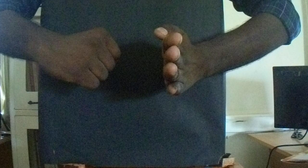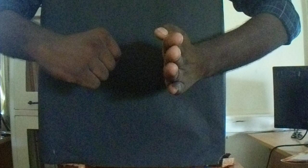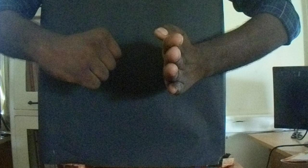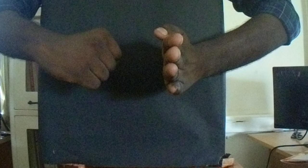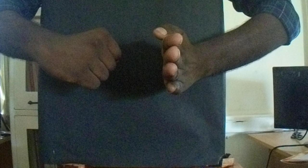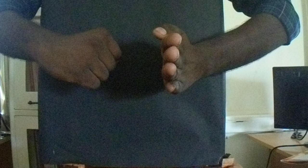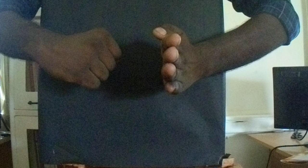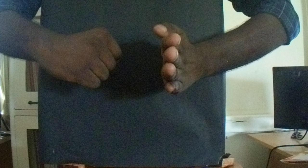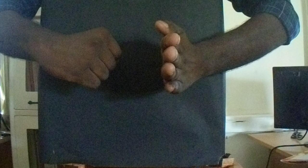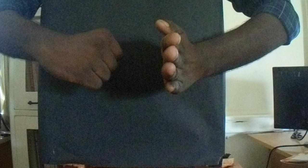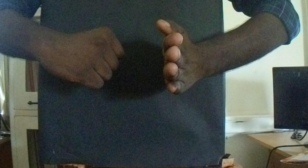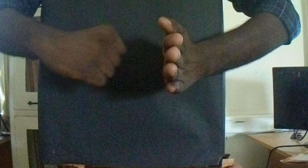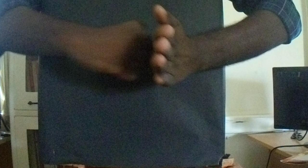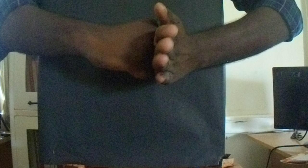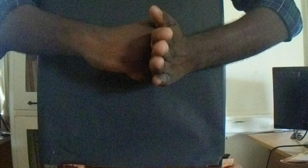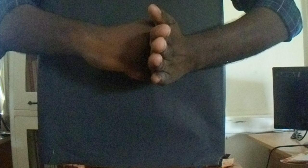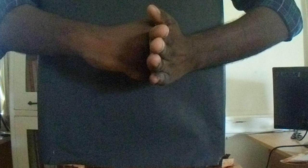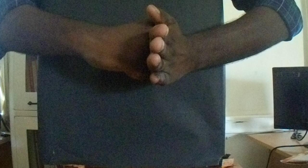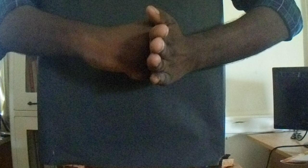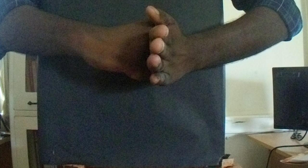accident